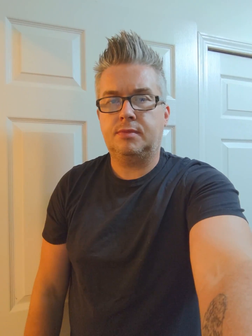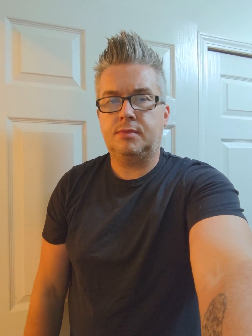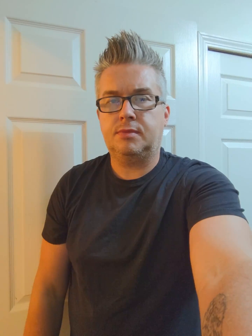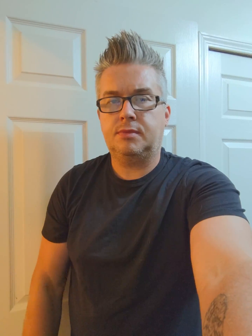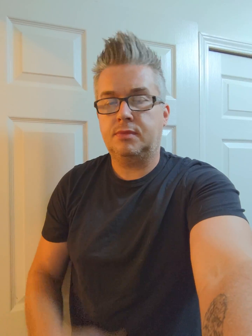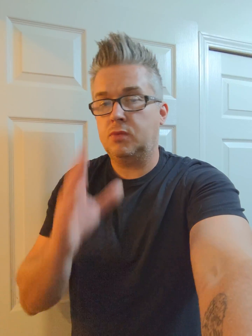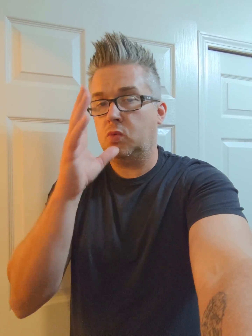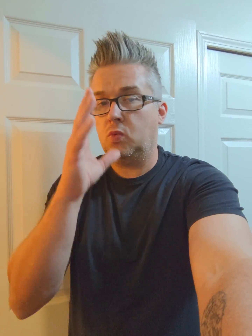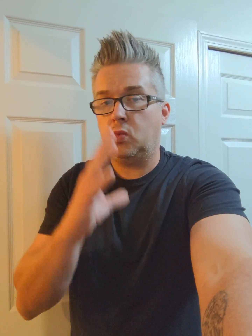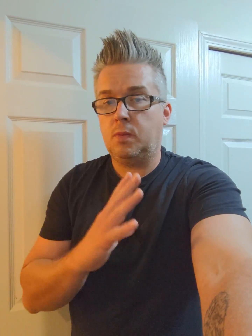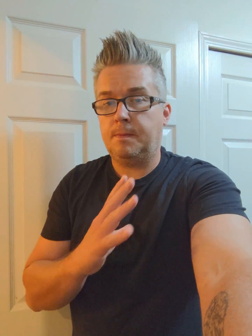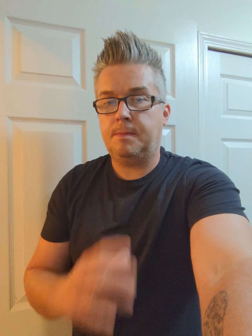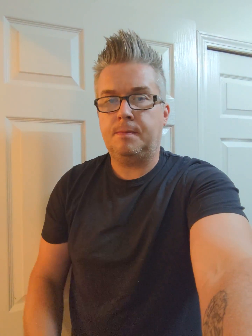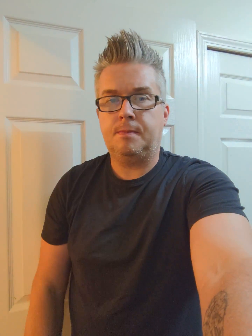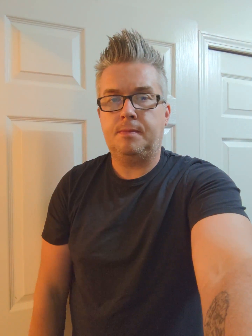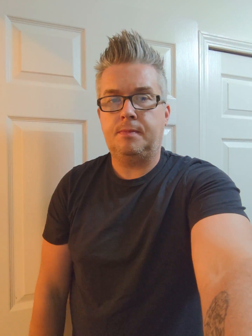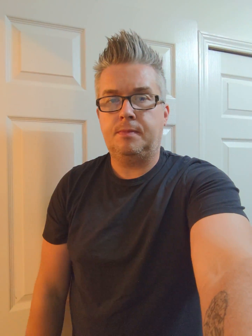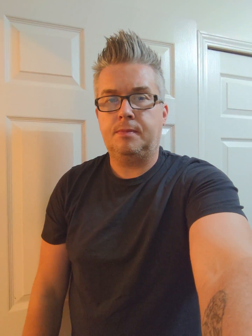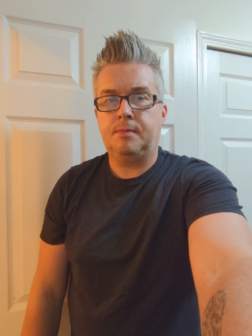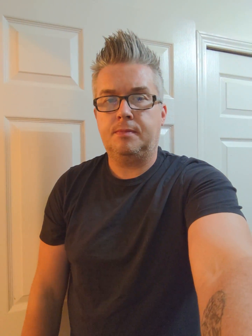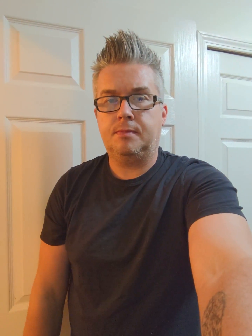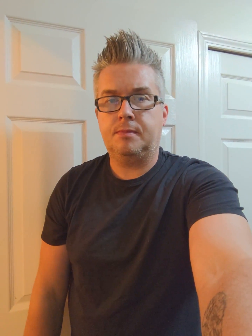lady